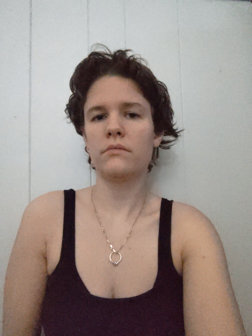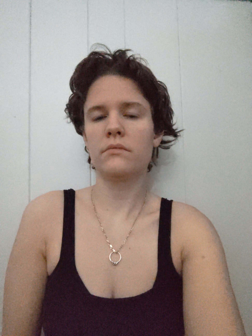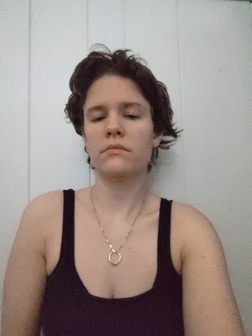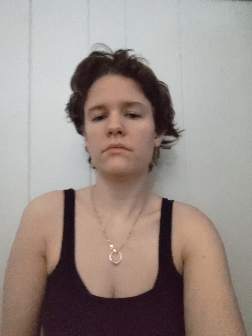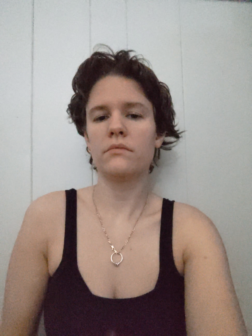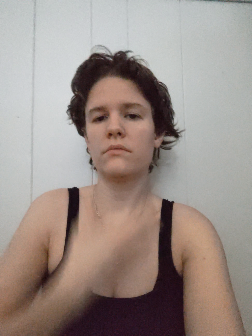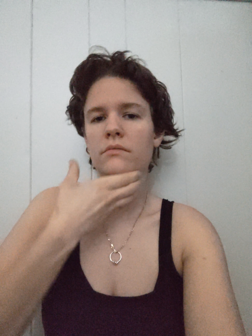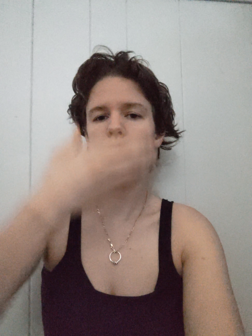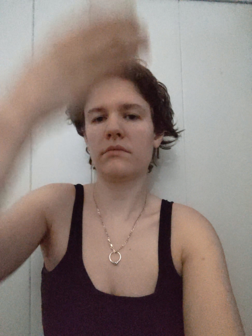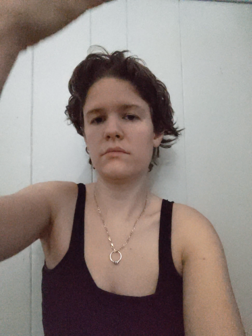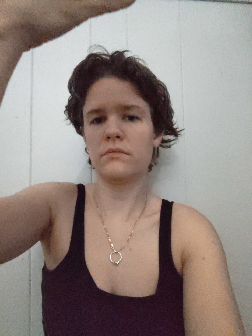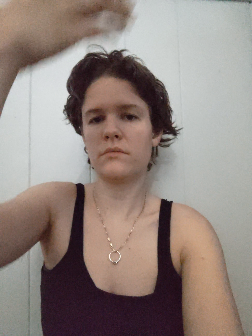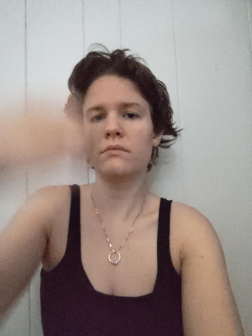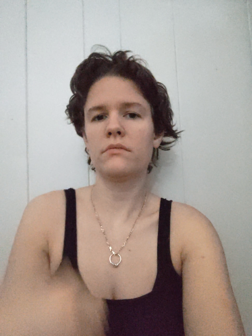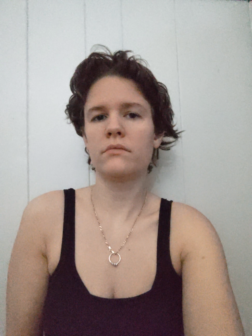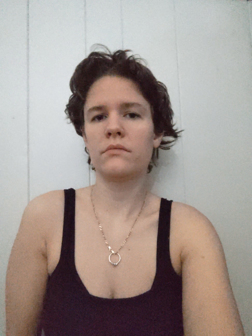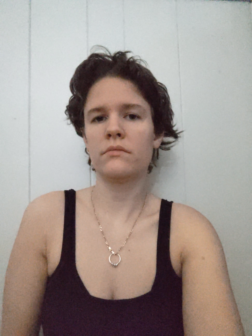giraffe